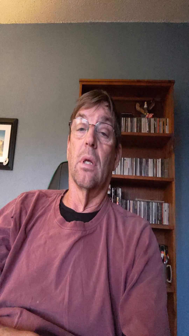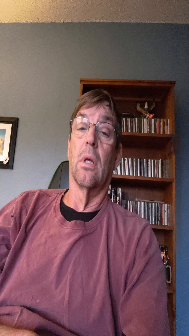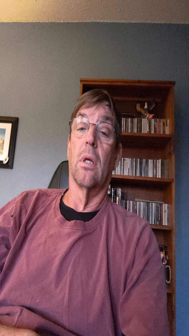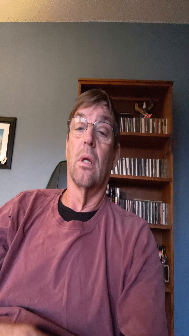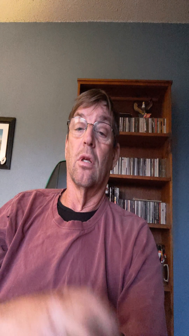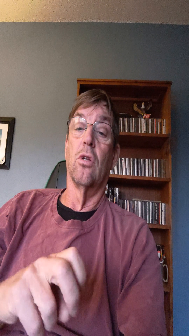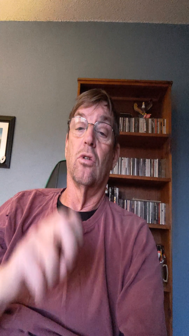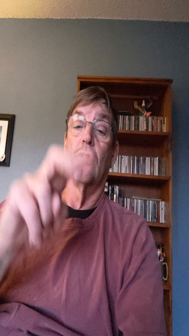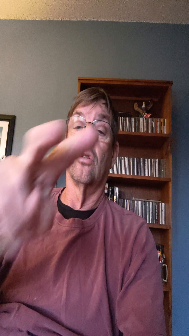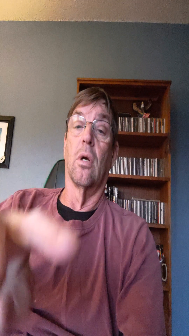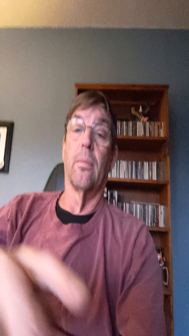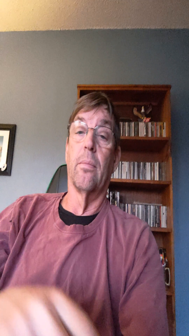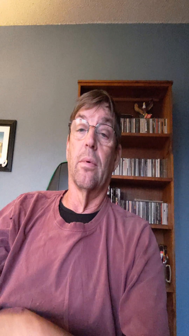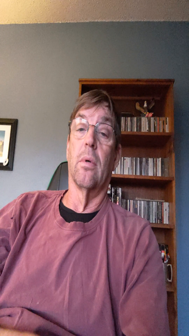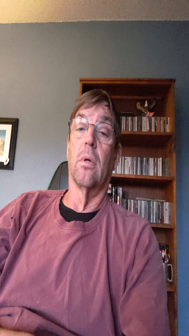jump